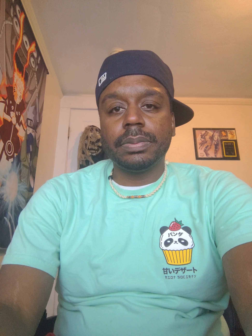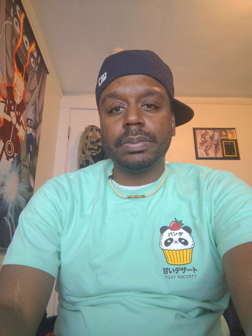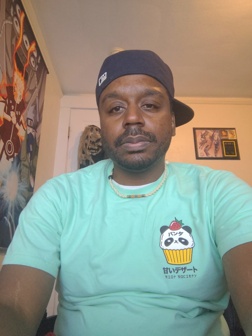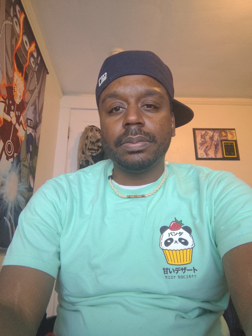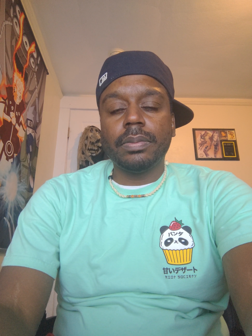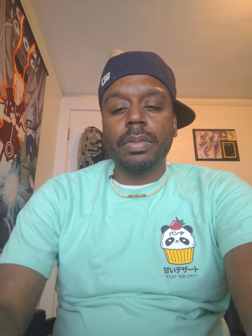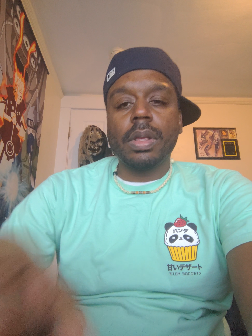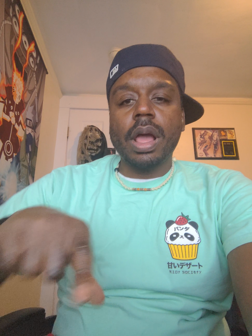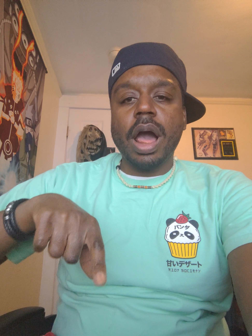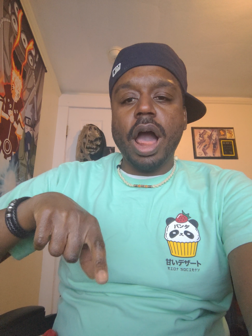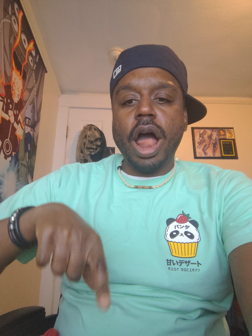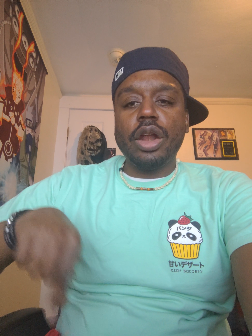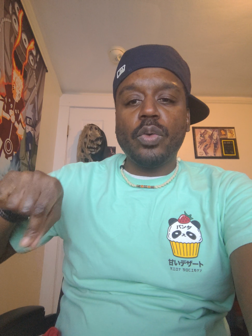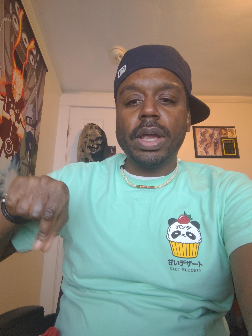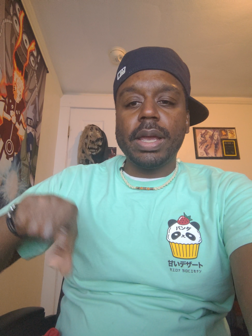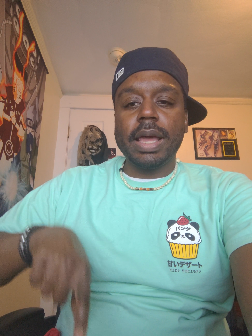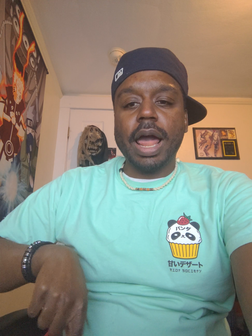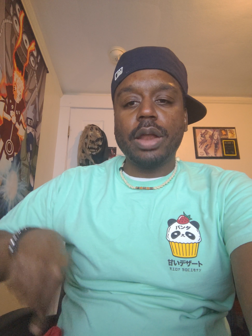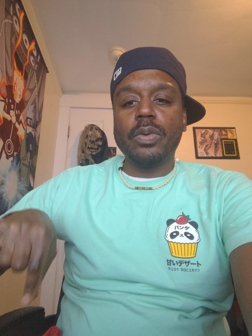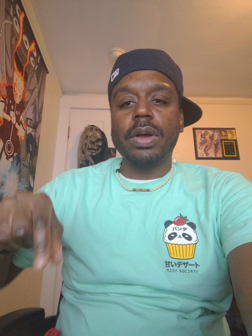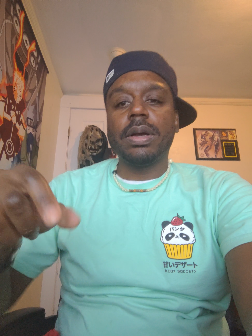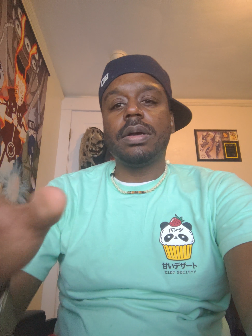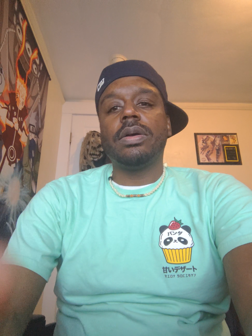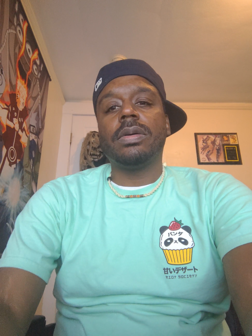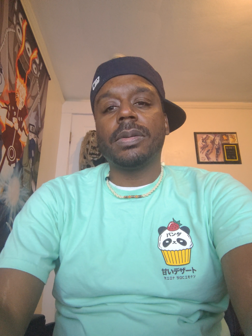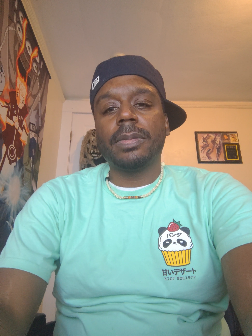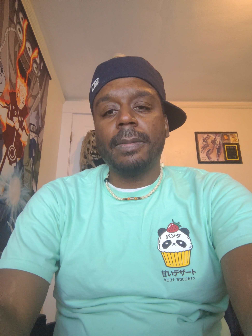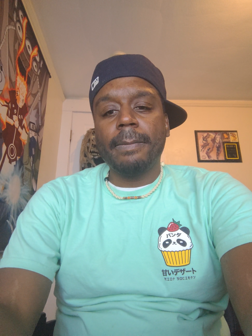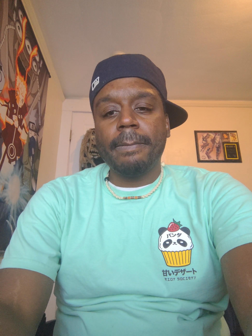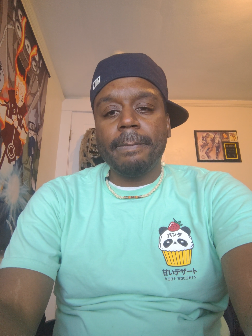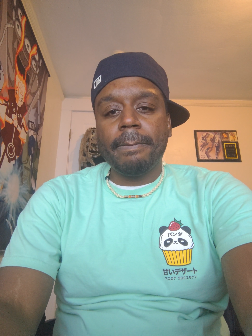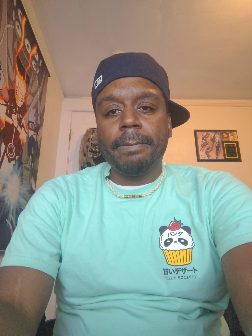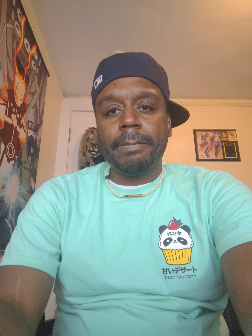underwear